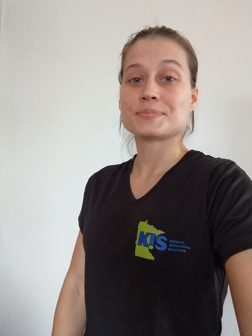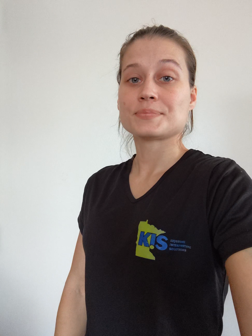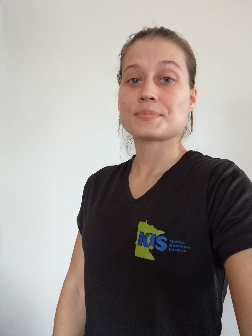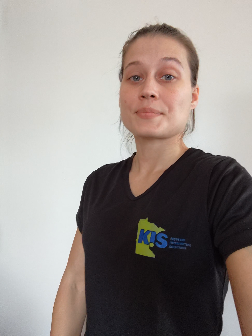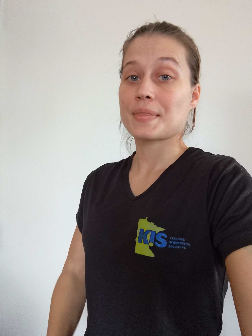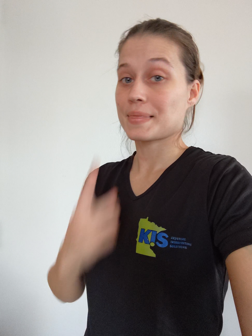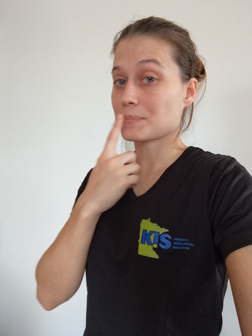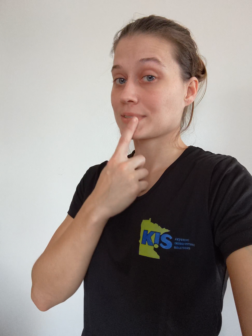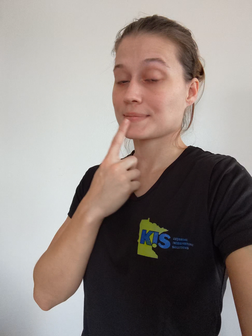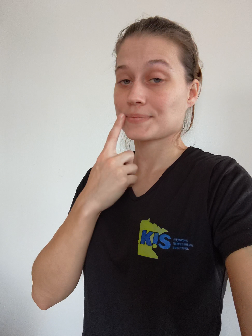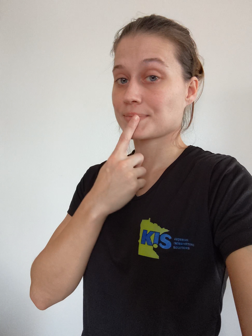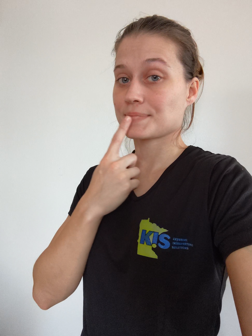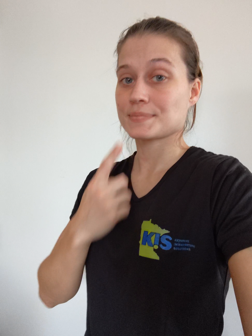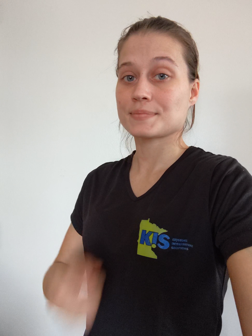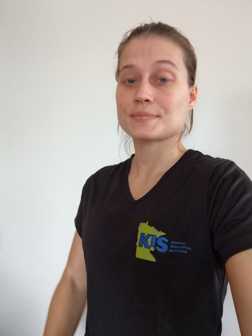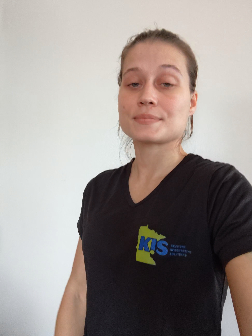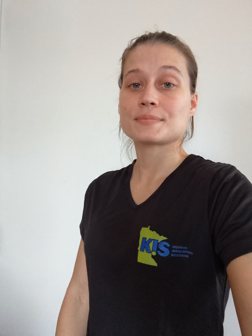lips